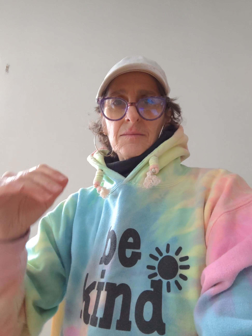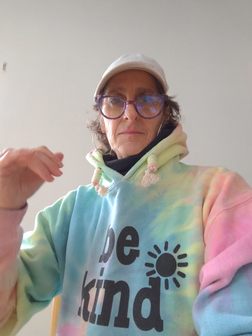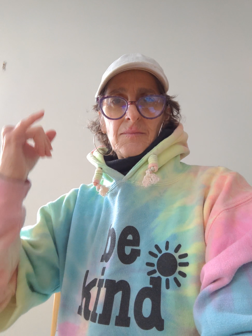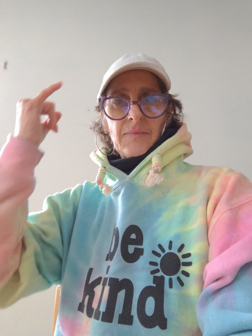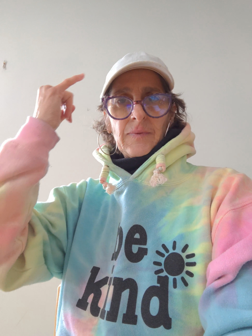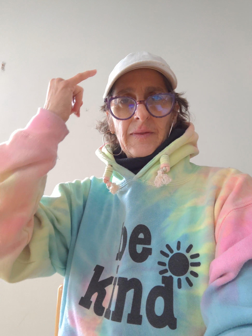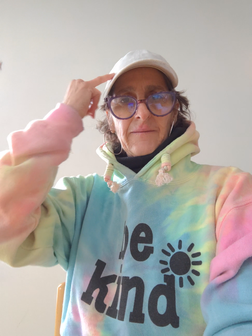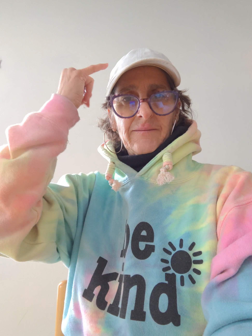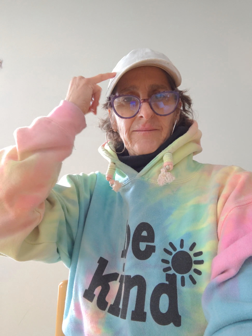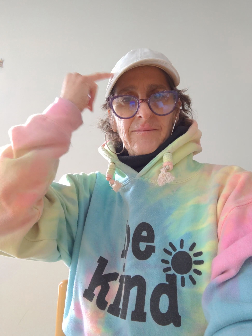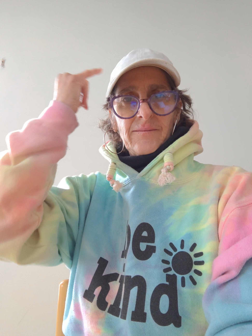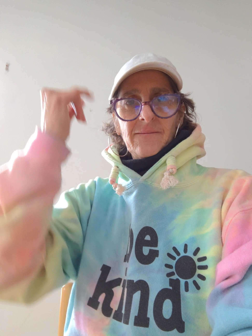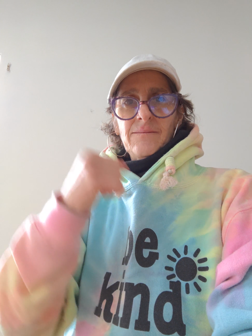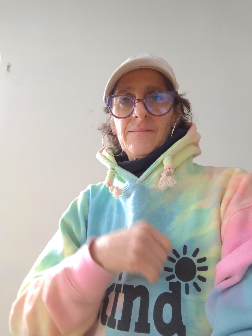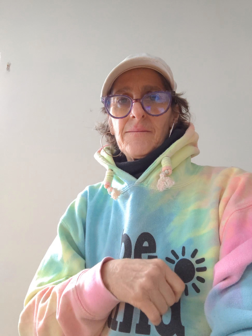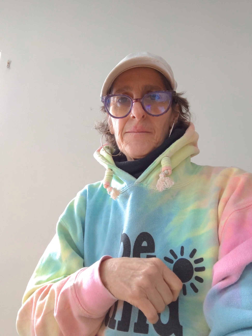if